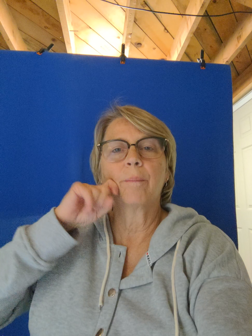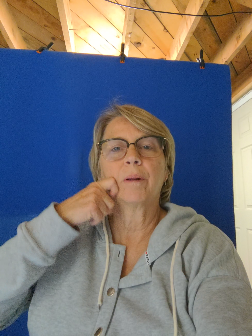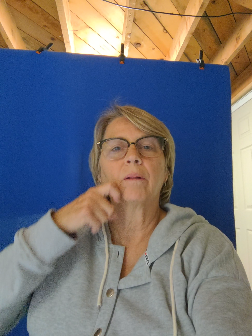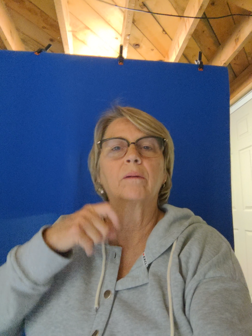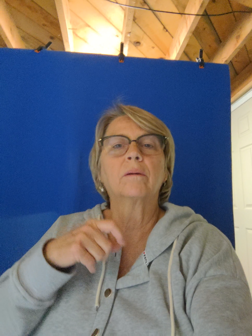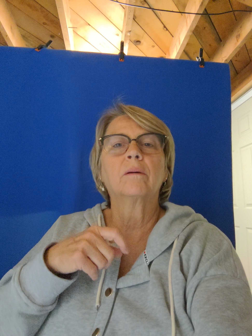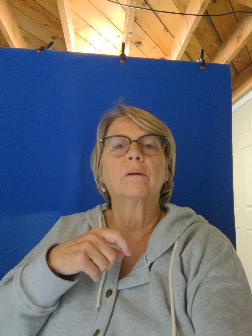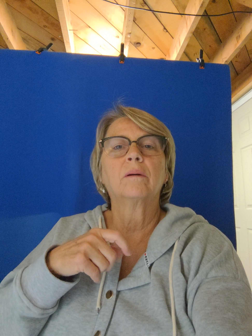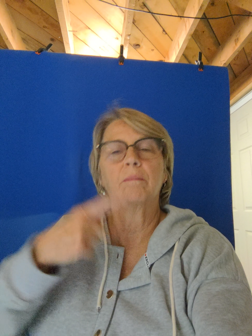apple